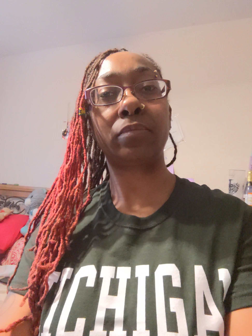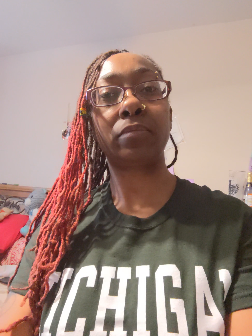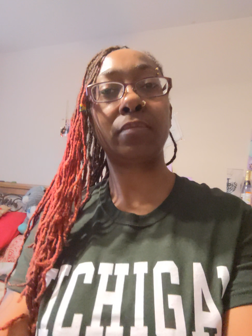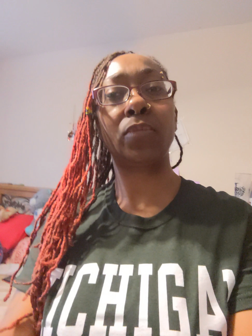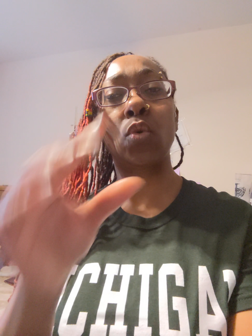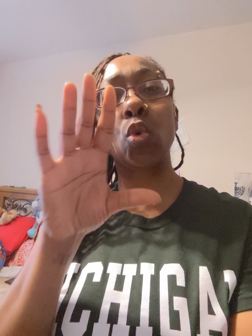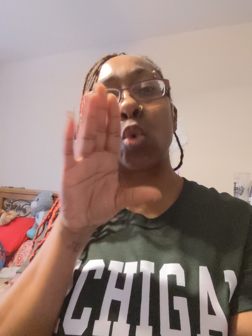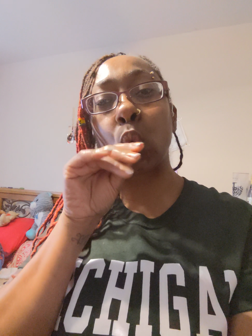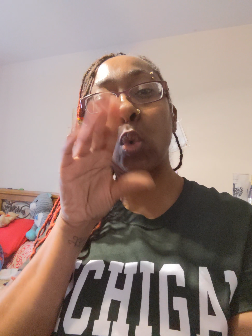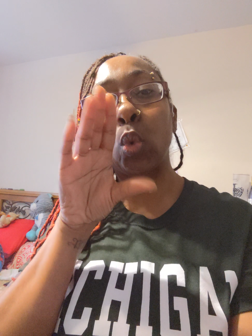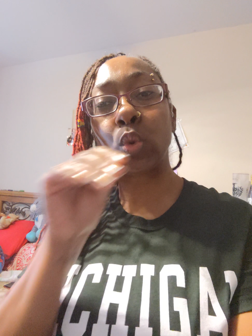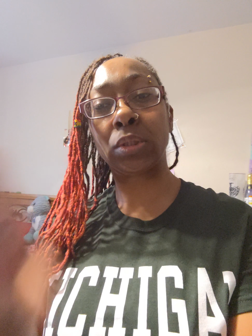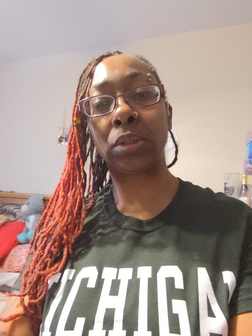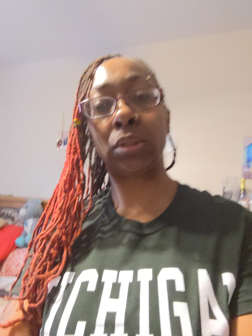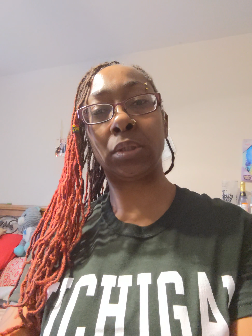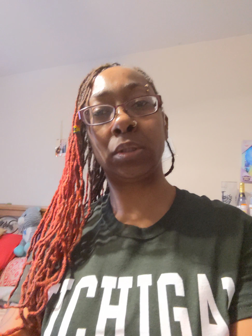goose